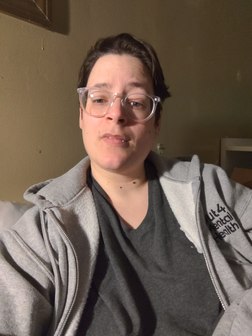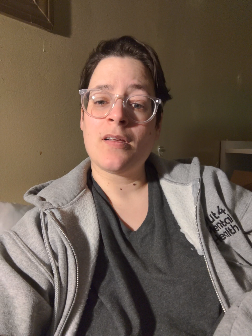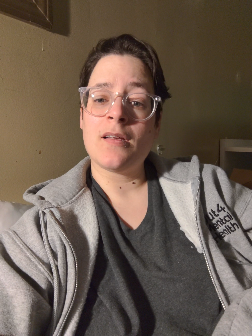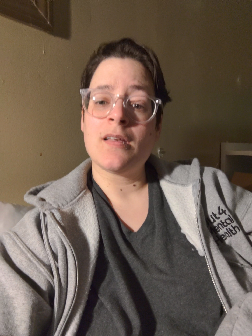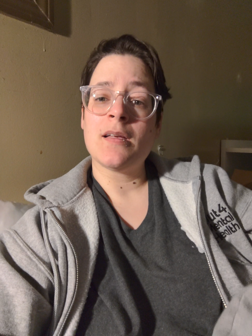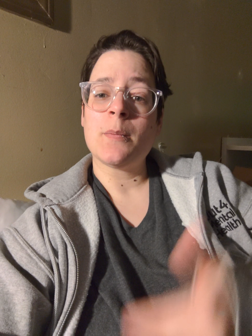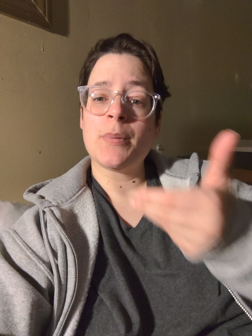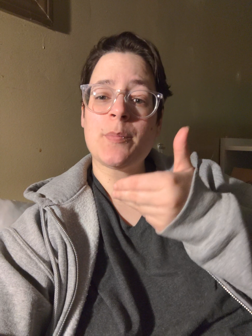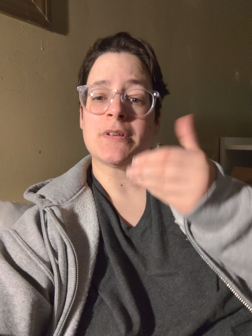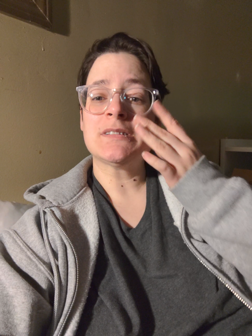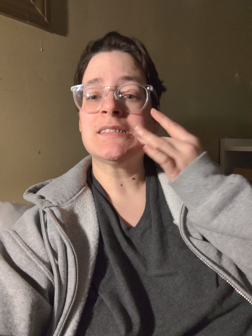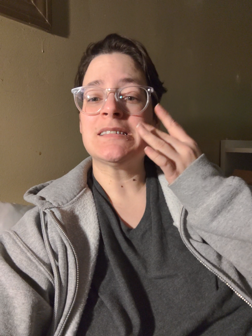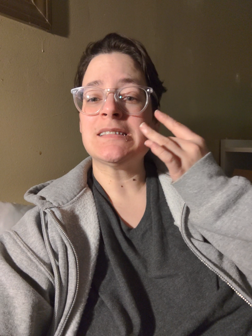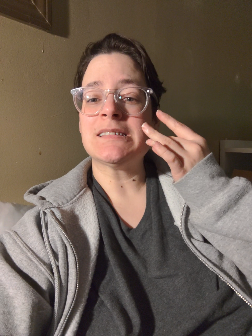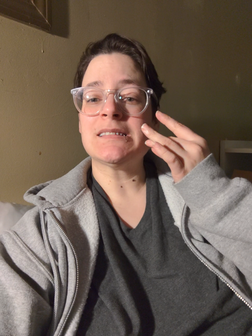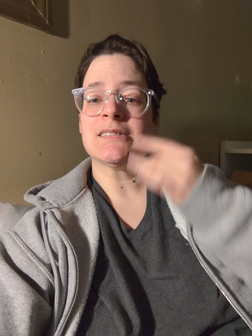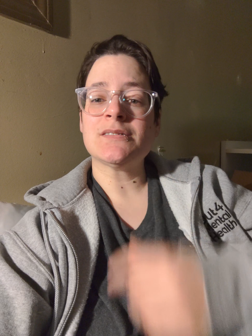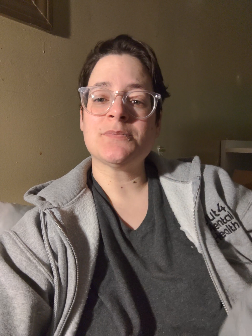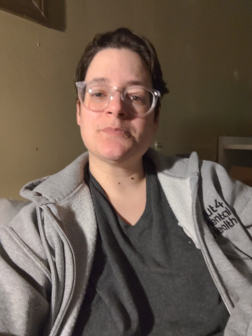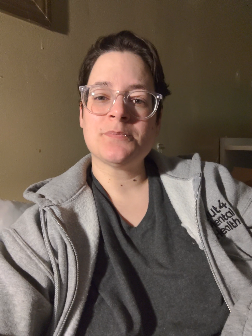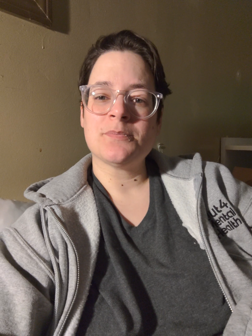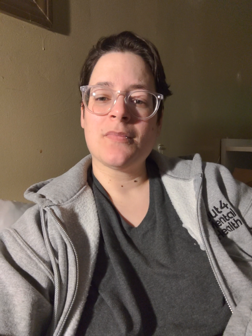kitty